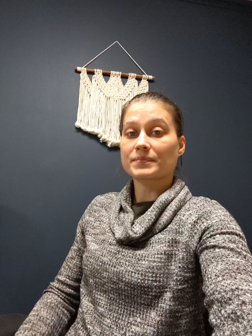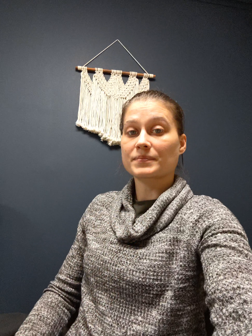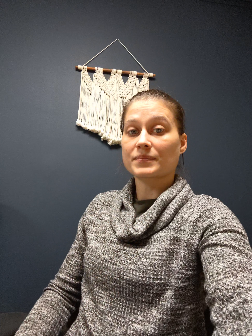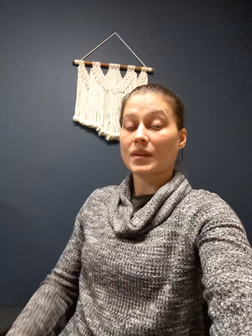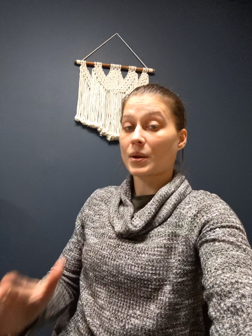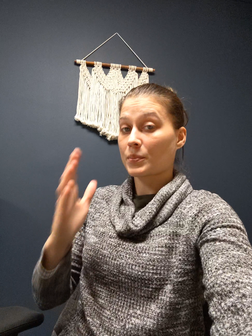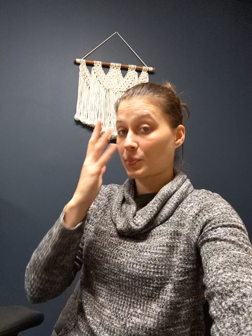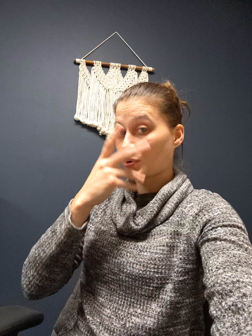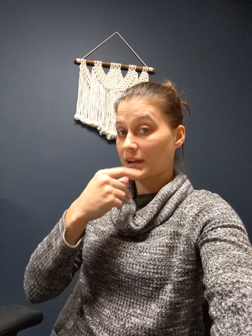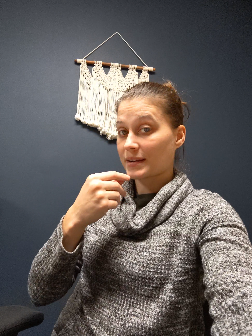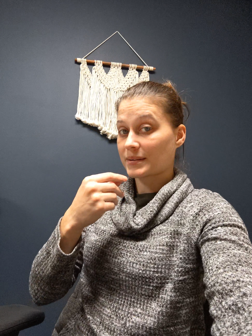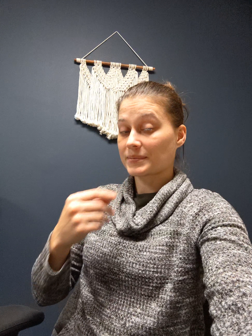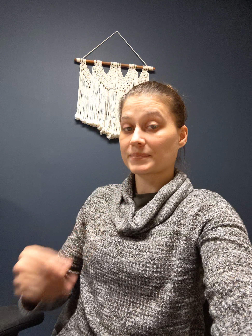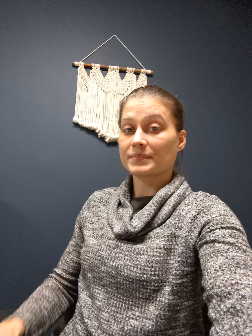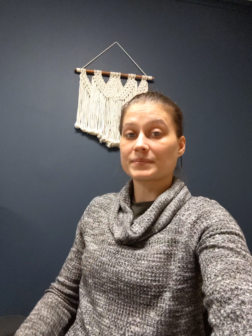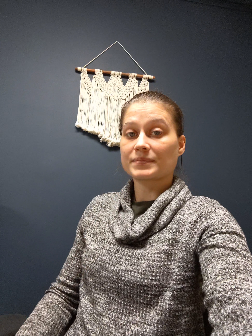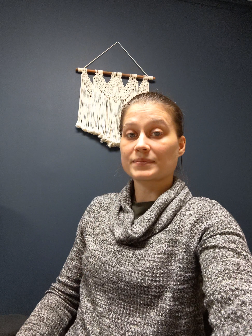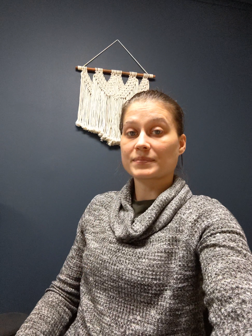pretty